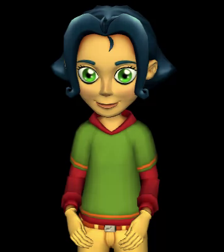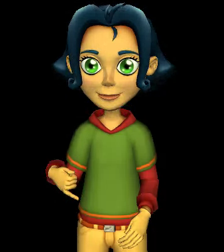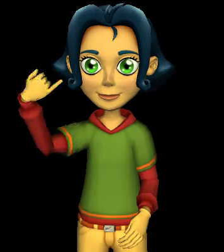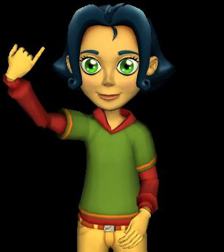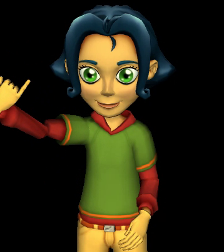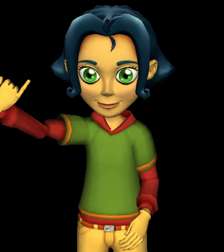فكرة